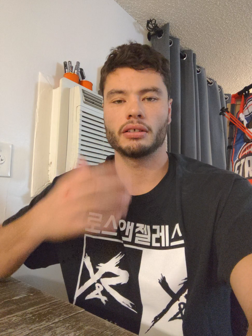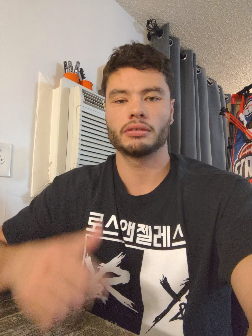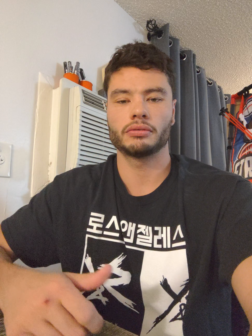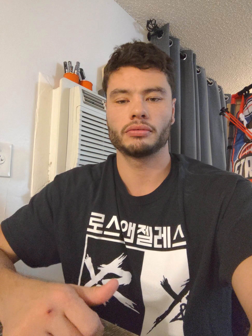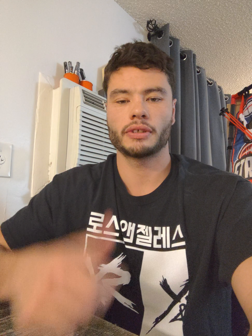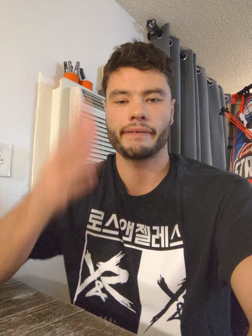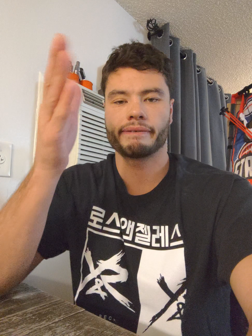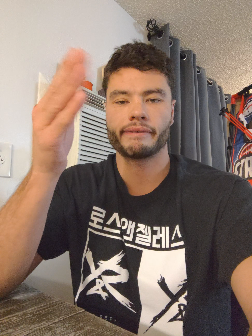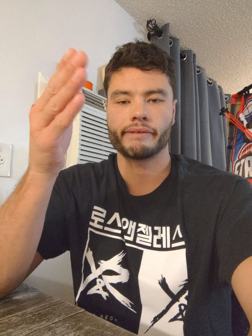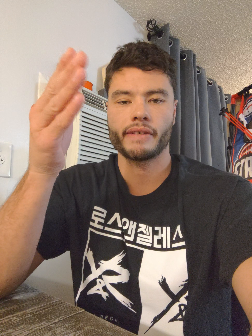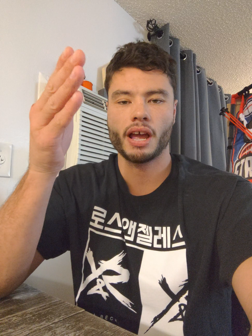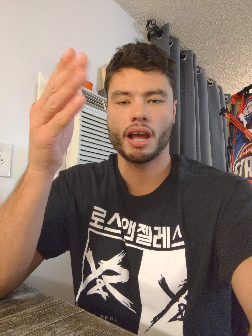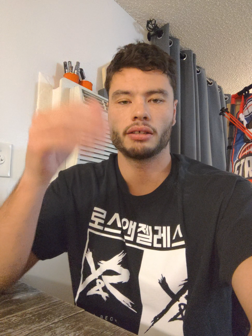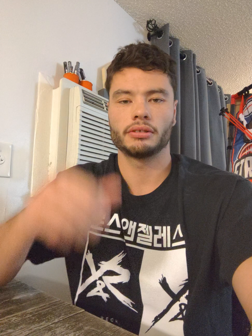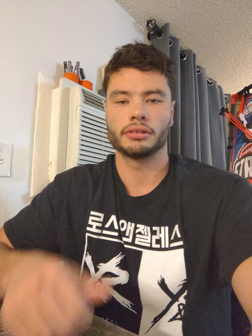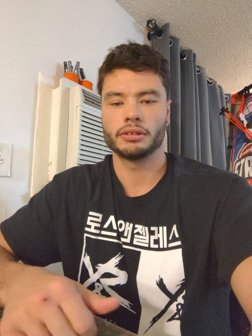flag